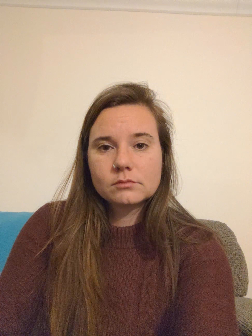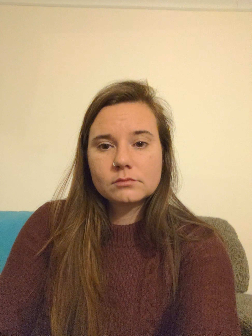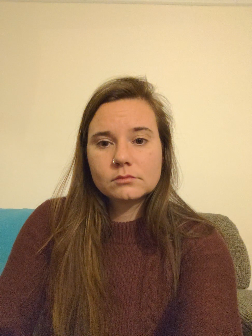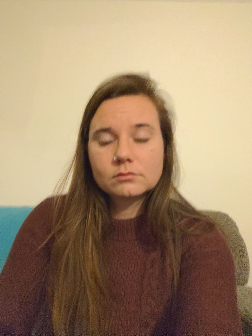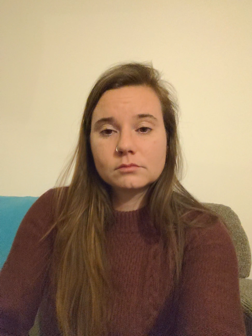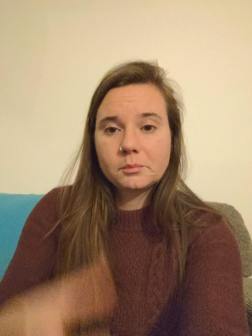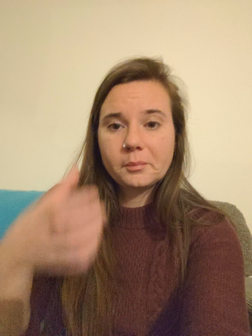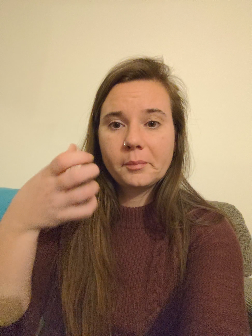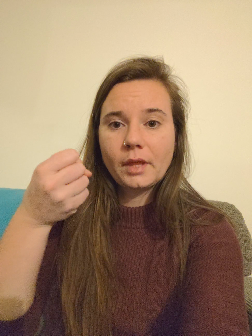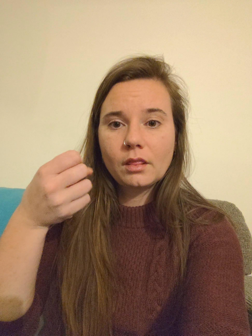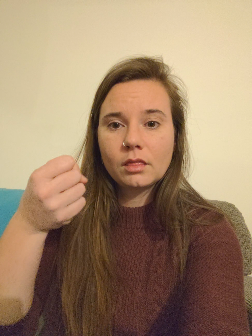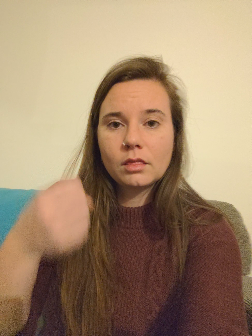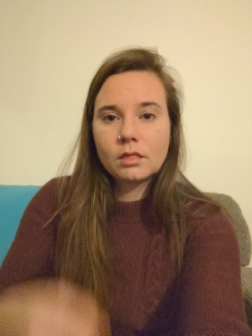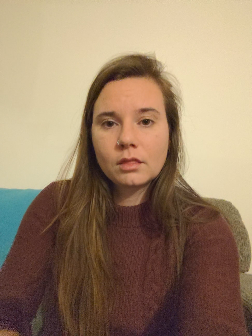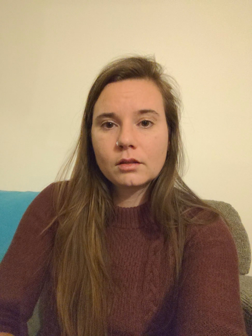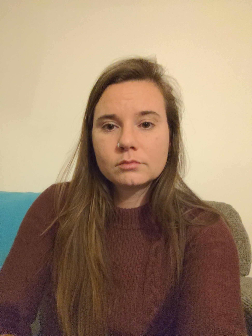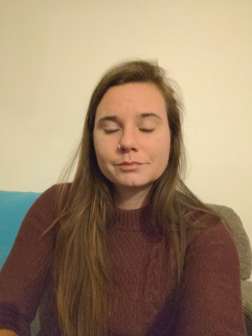milk